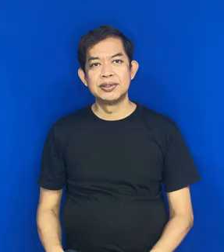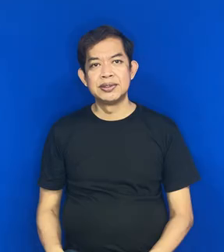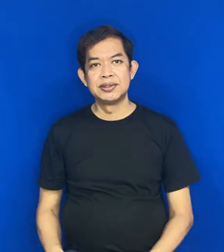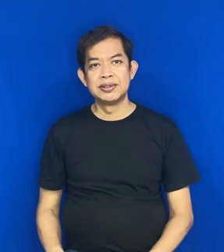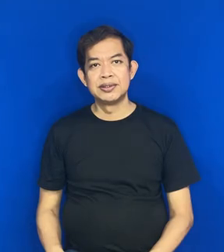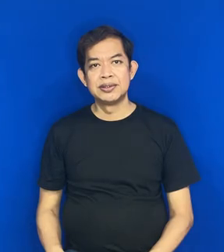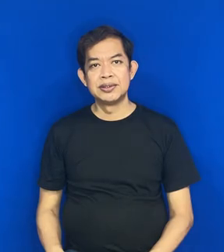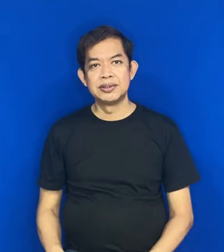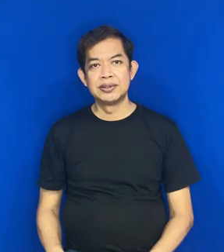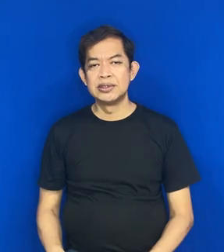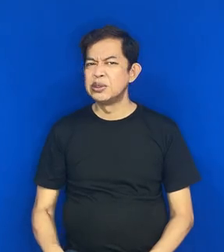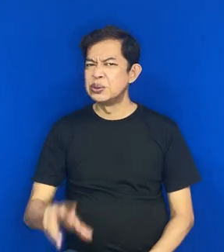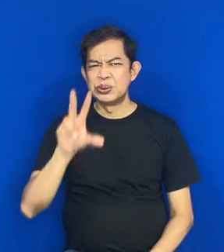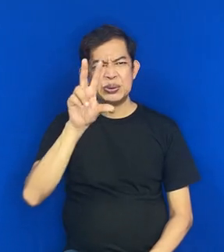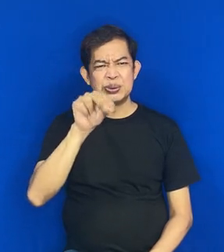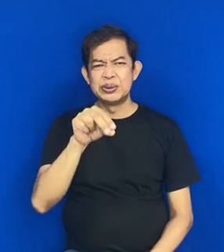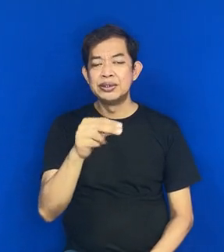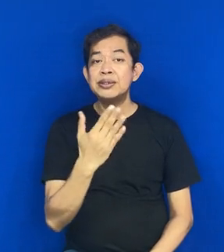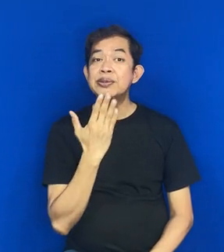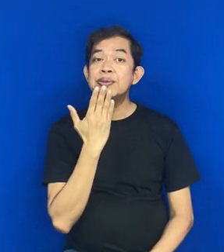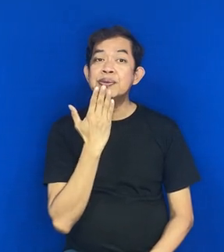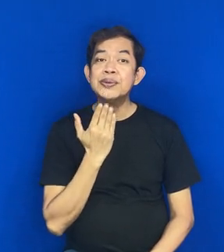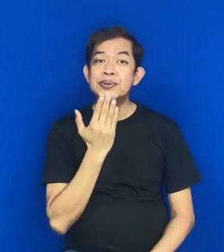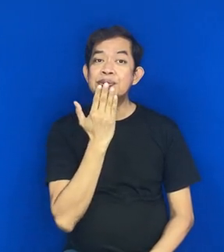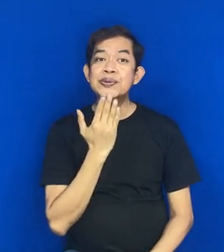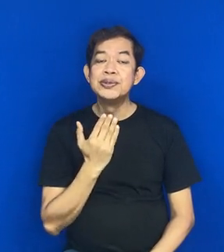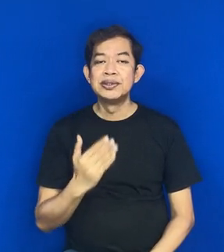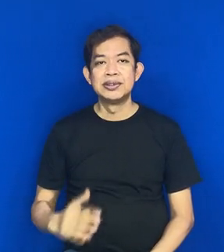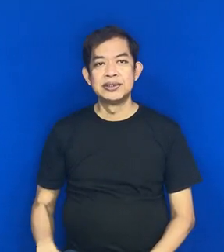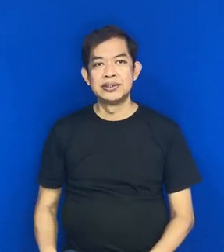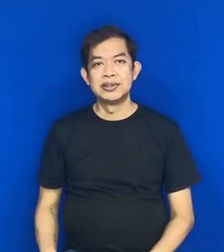no sugar